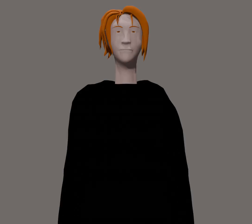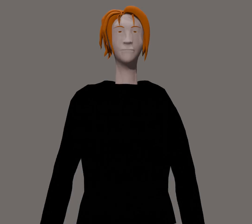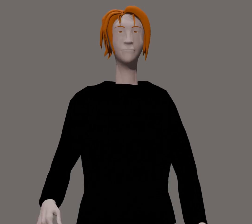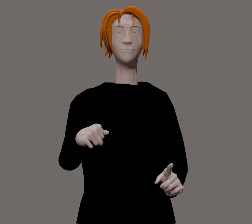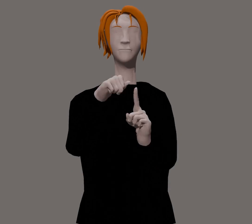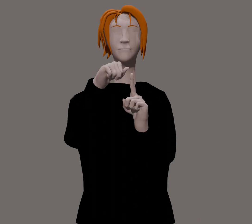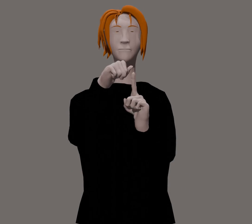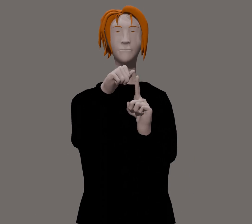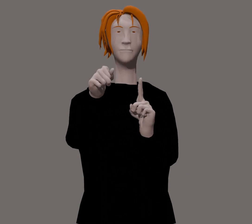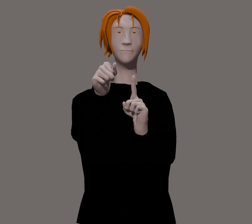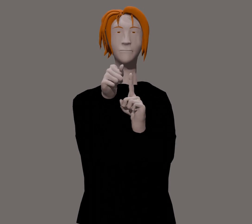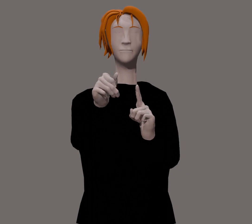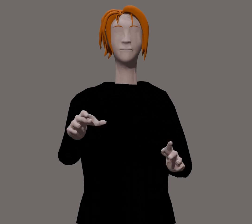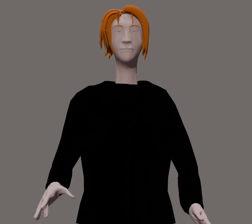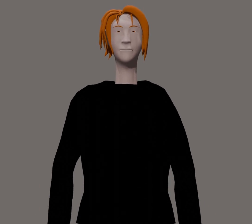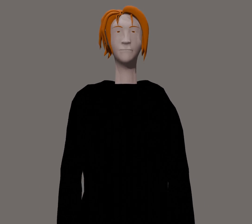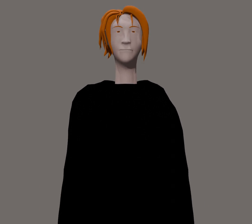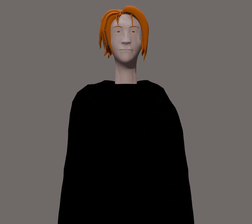Circumstance